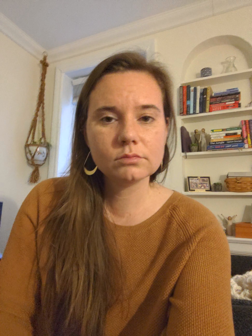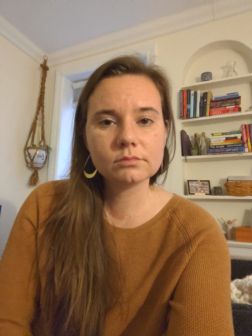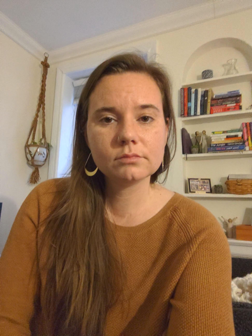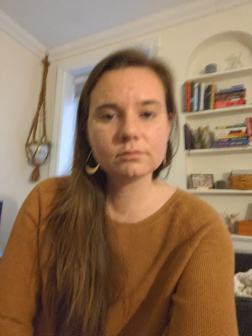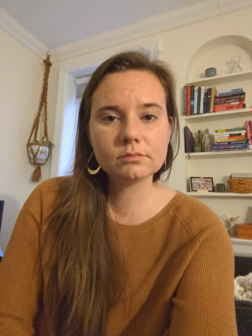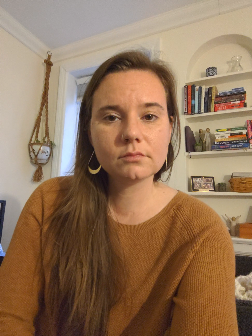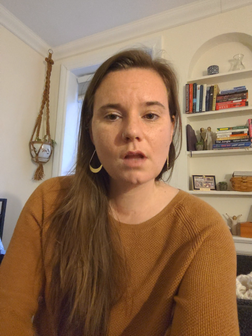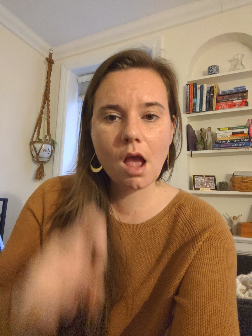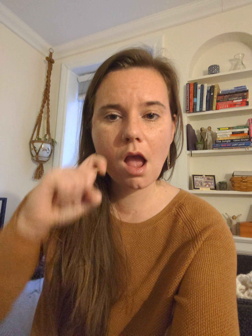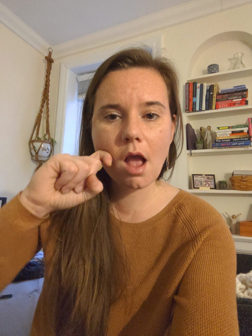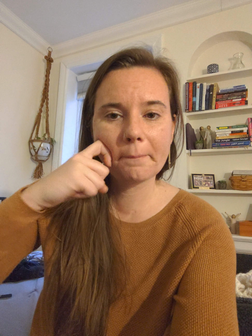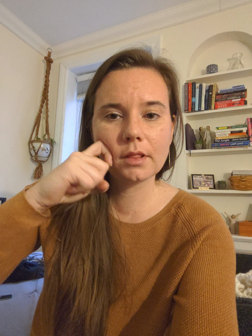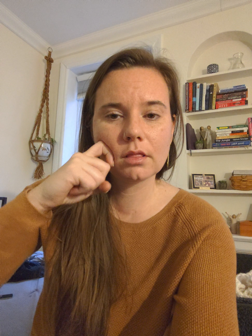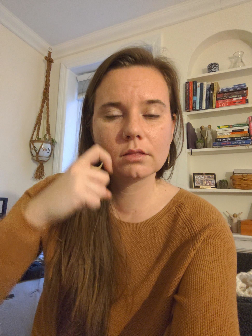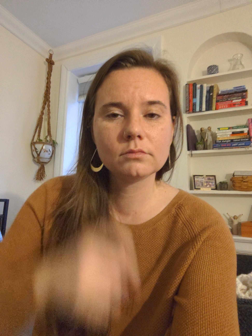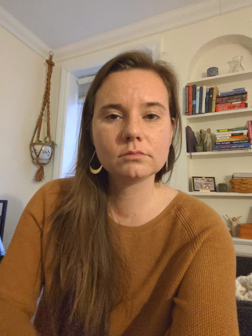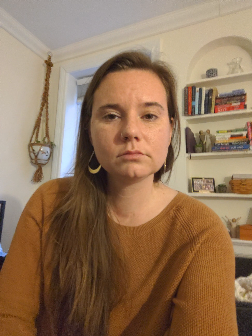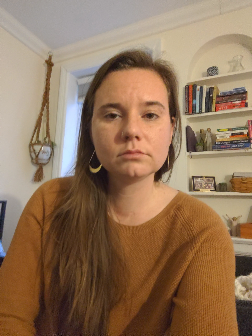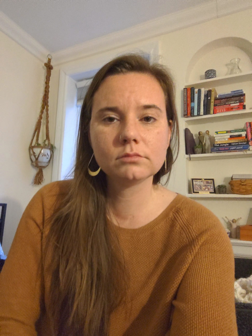apple